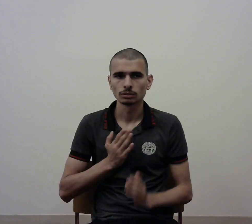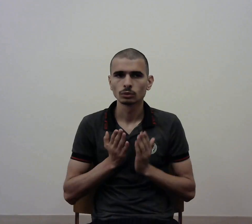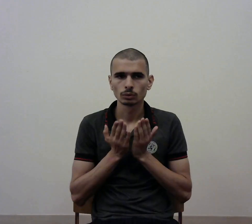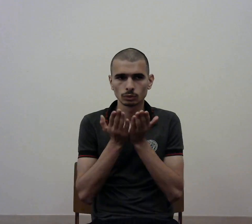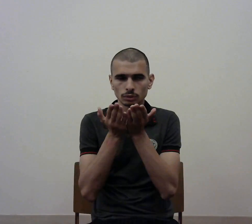oxumaq